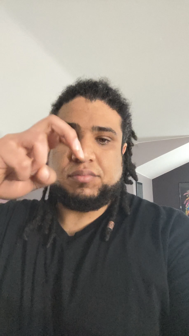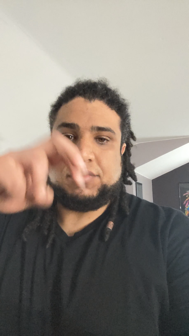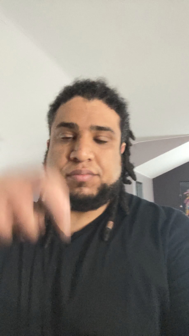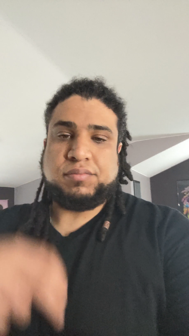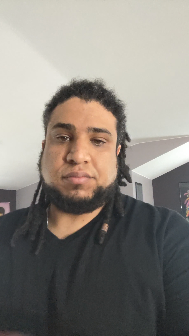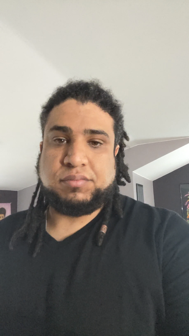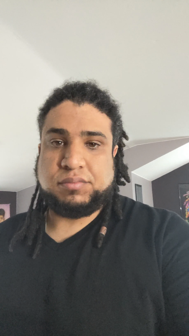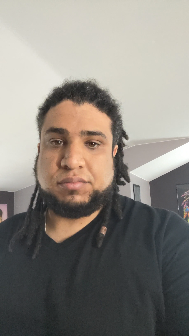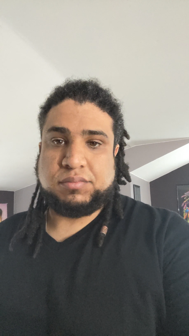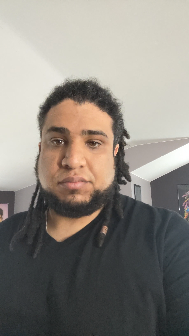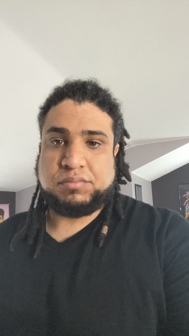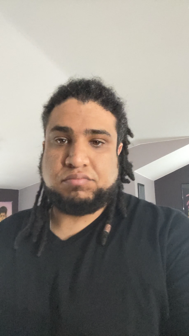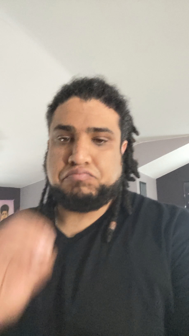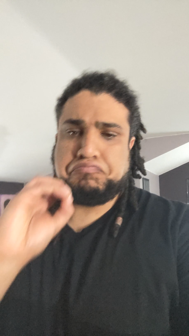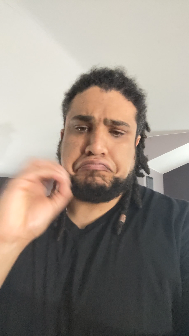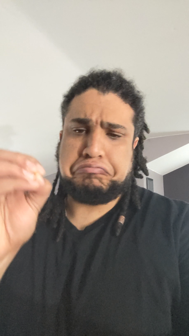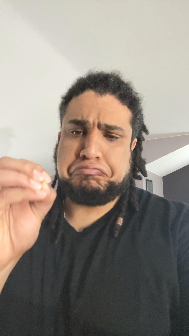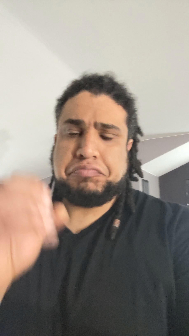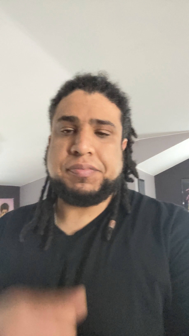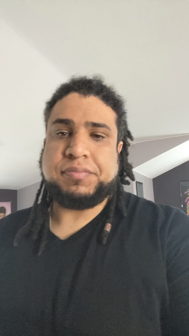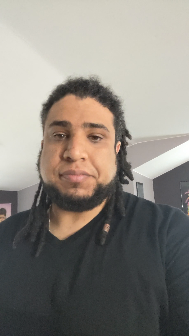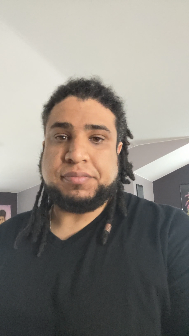none